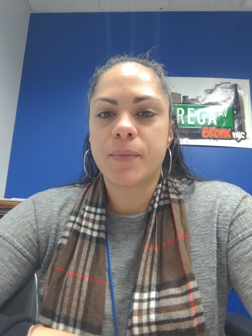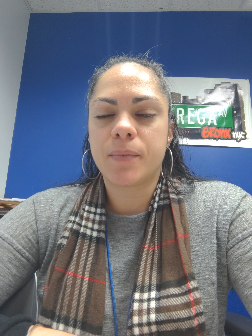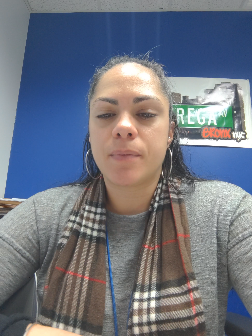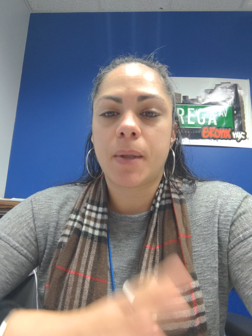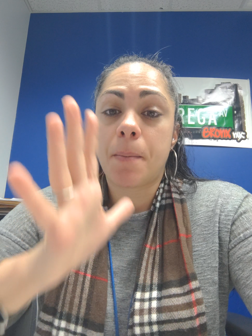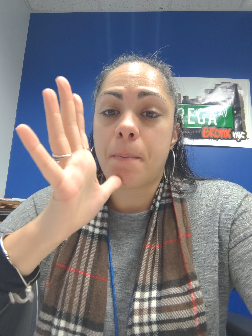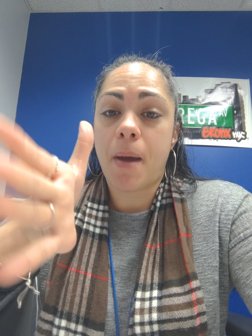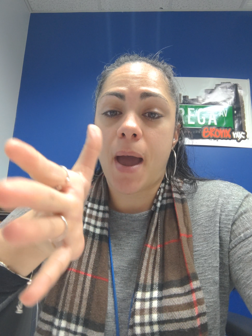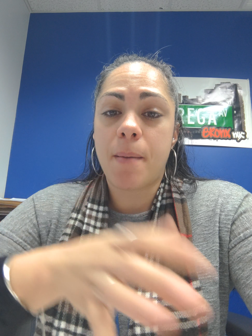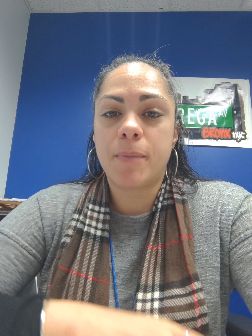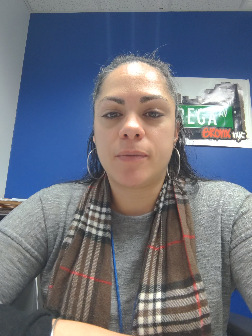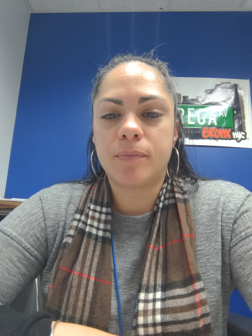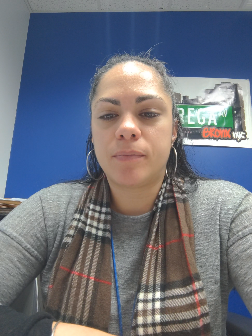mom